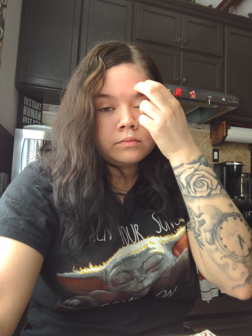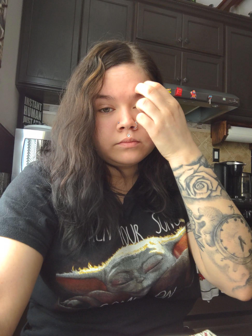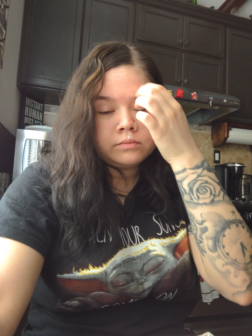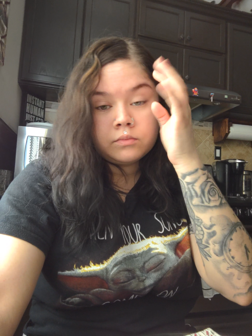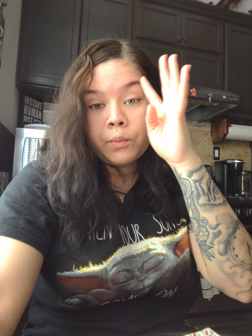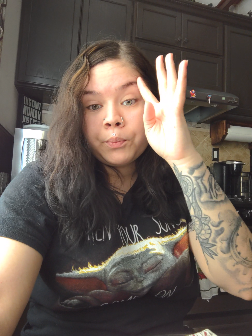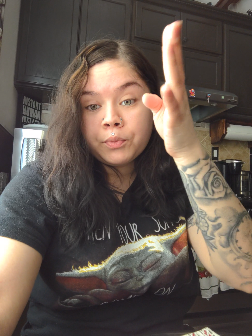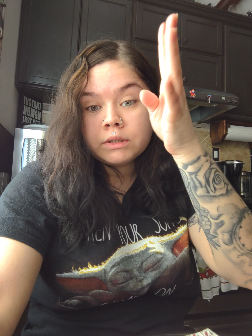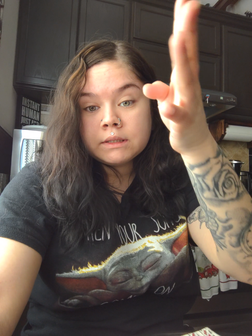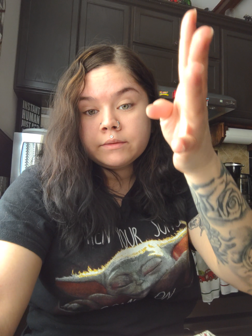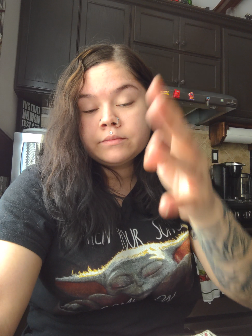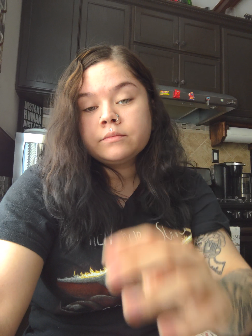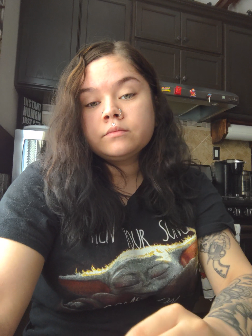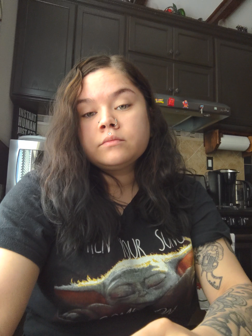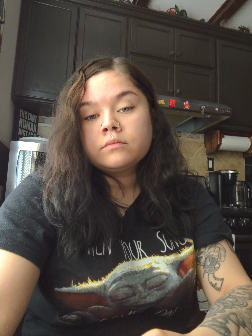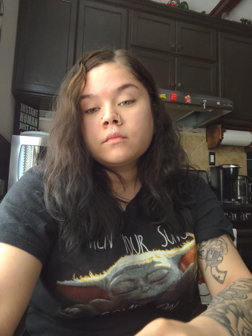pretend